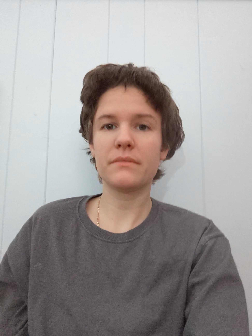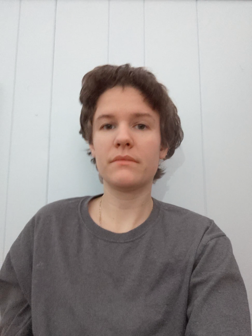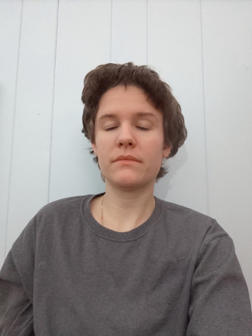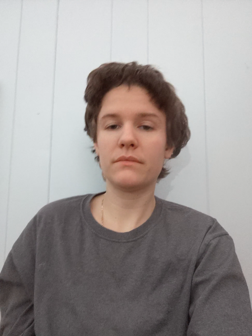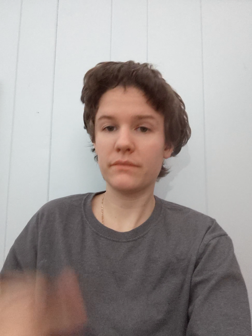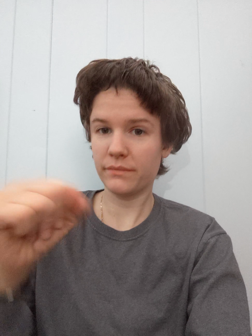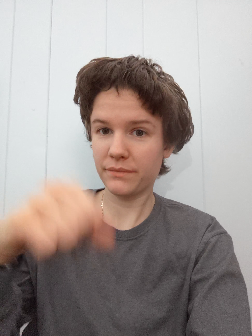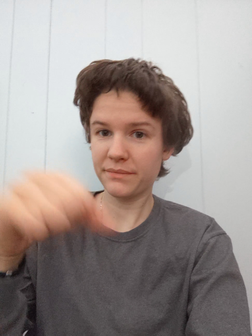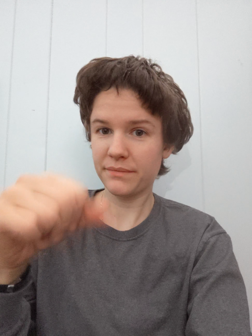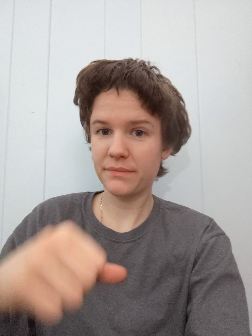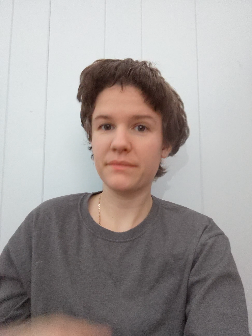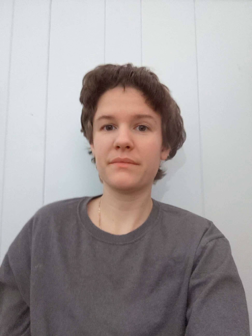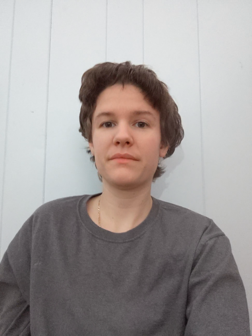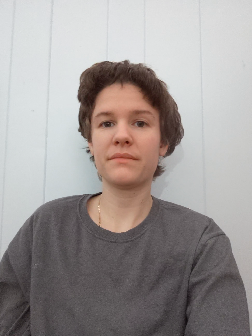yes